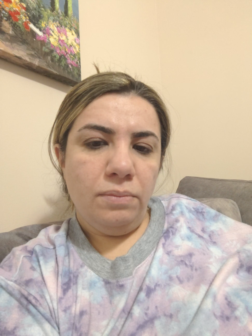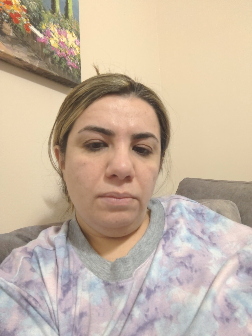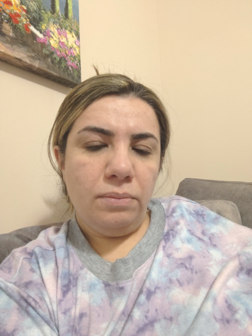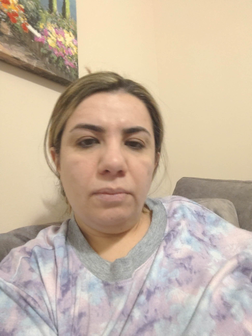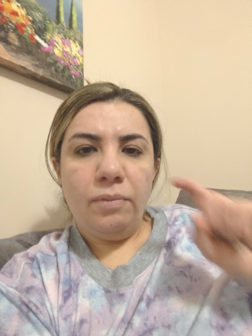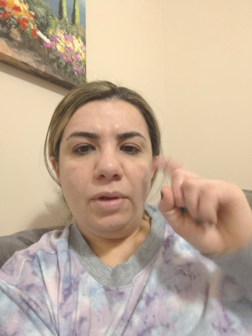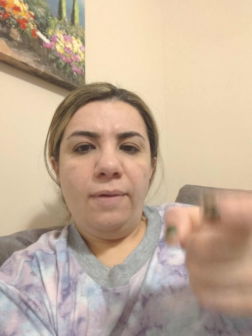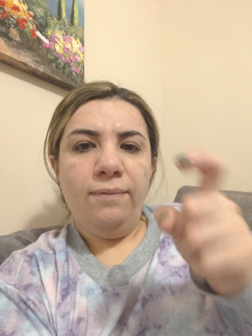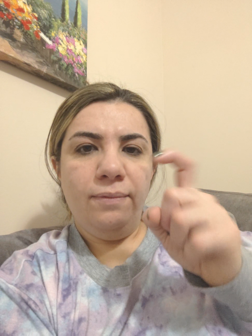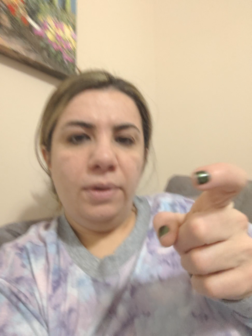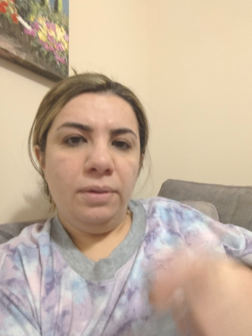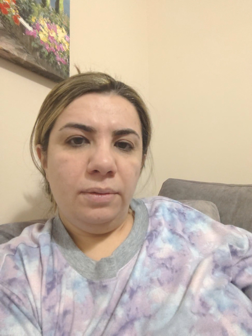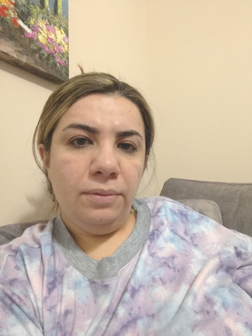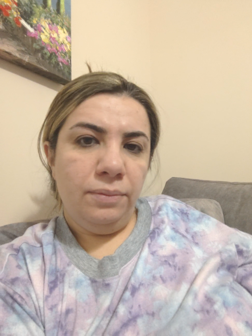gift